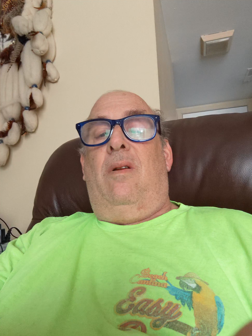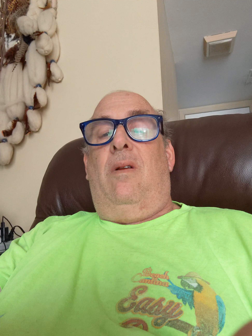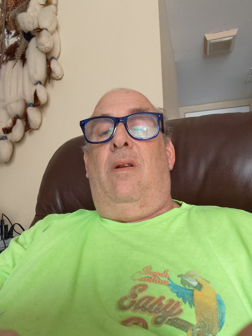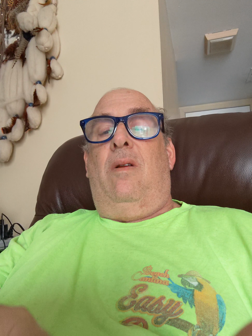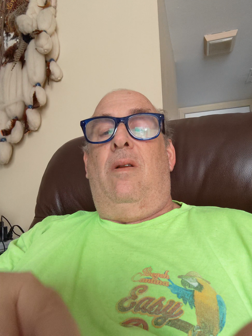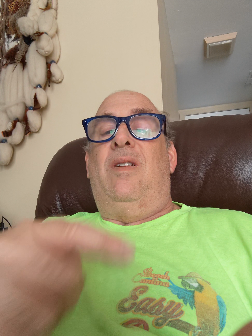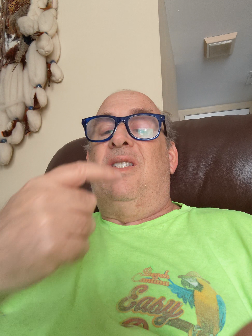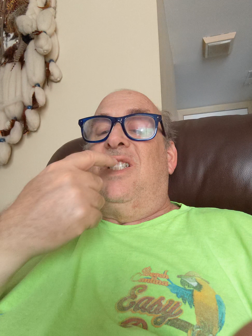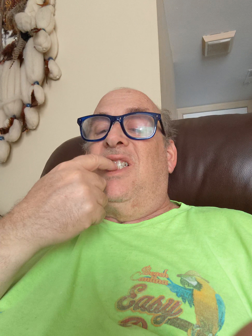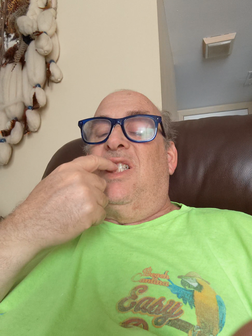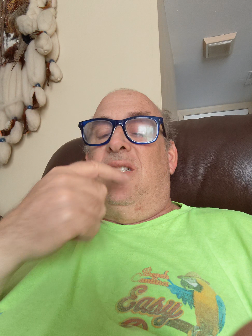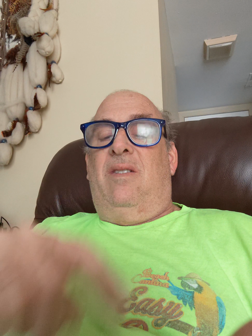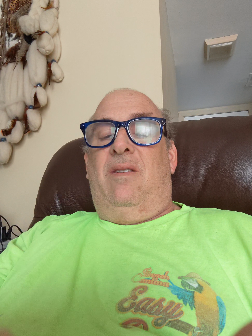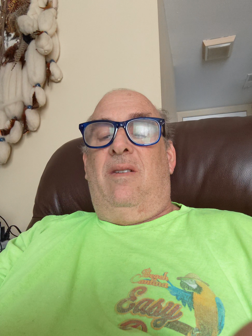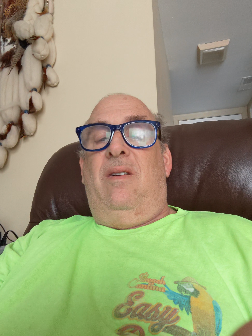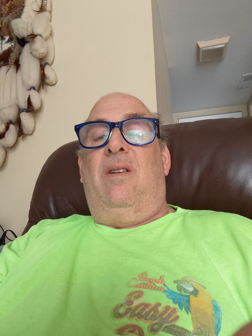window